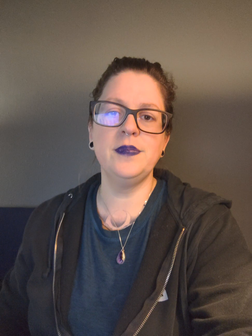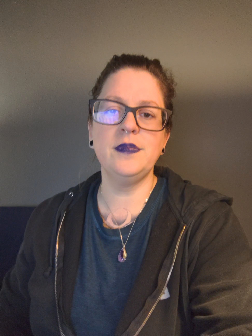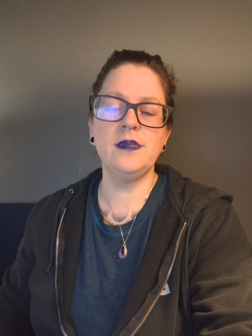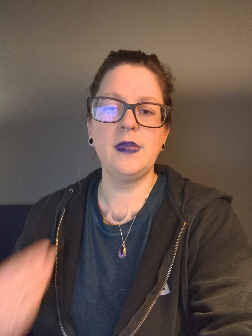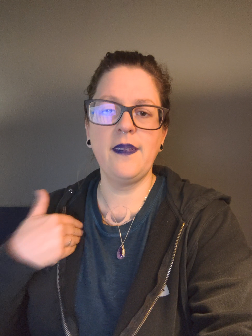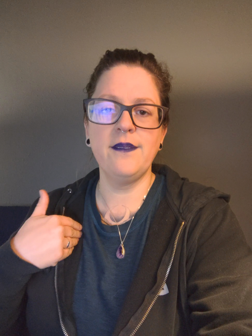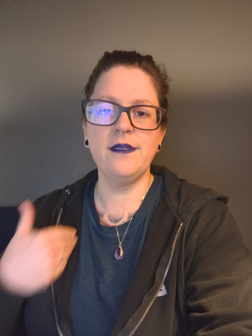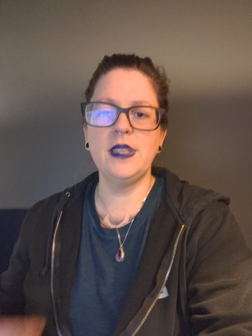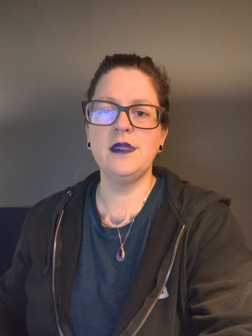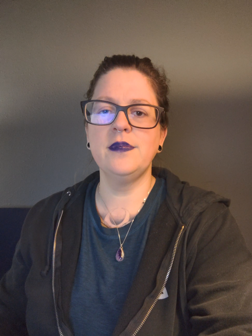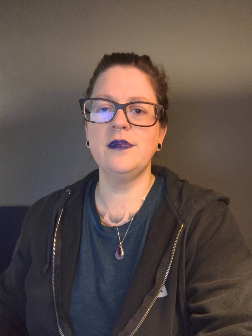have